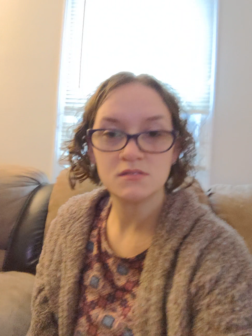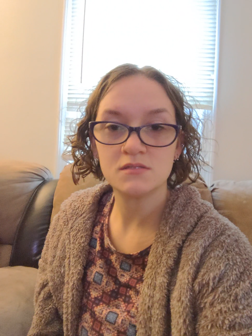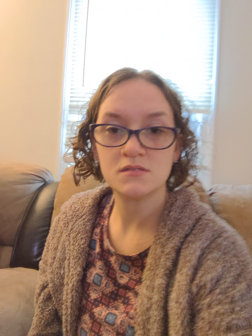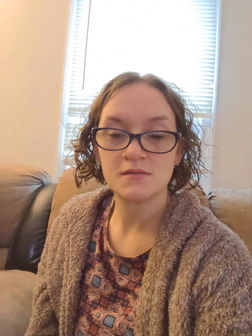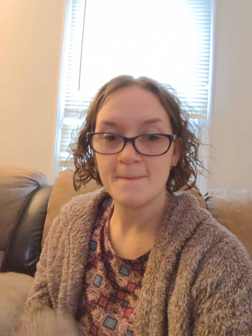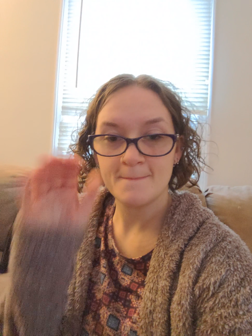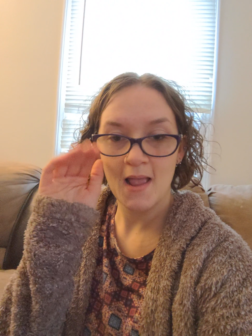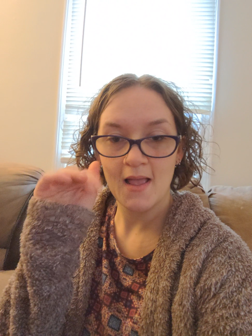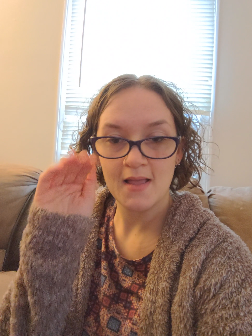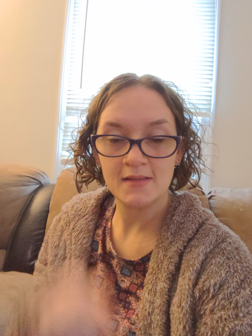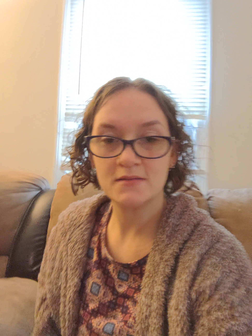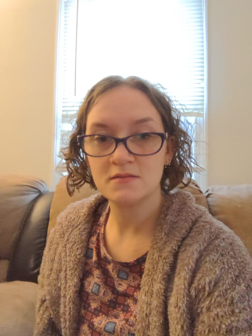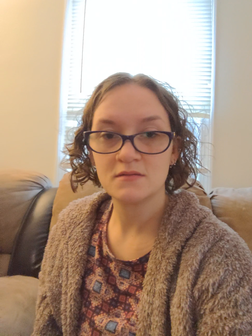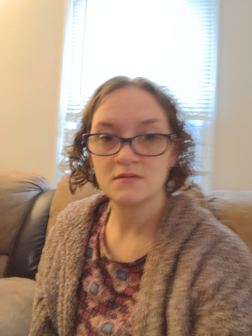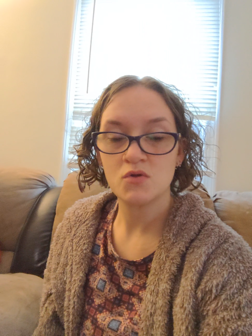bye